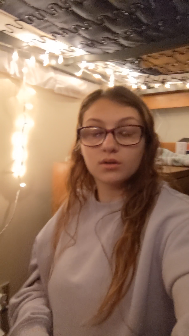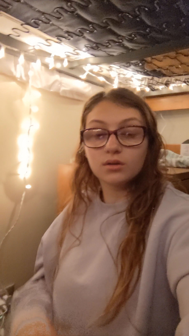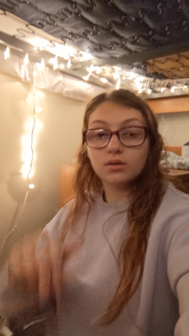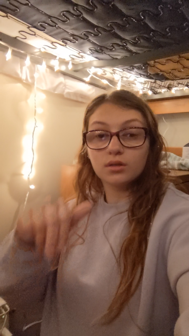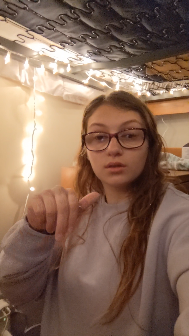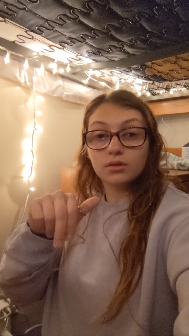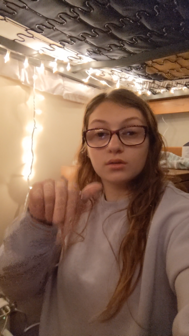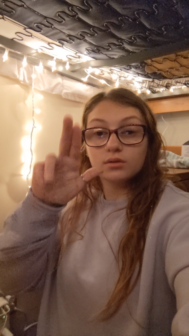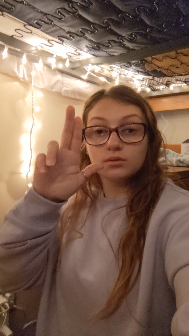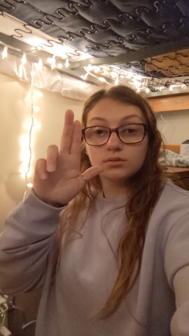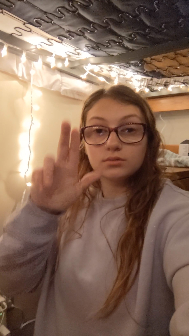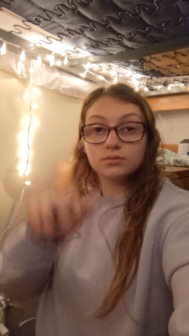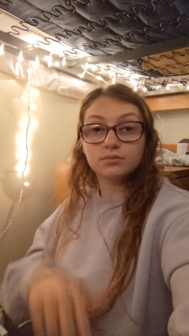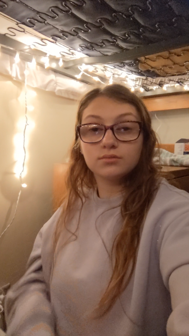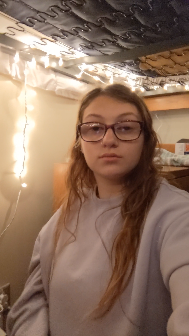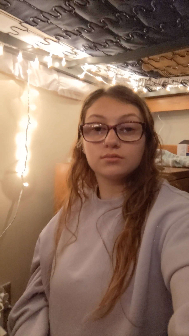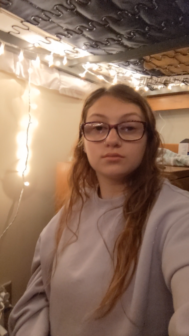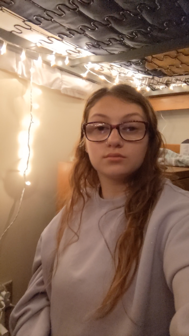lick